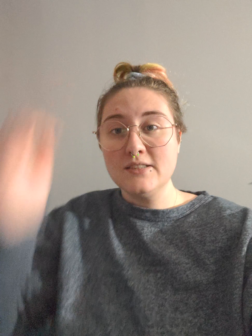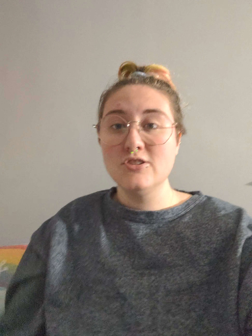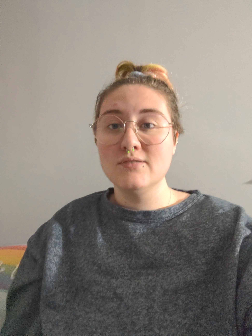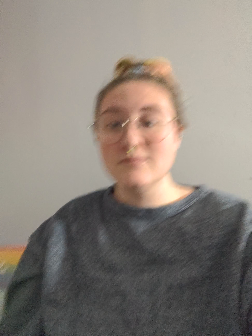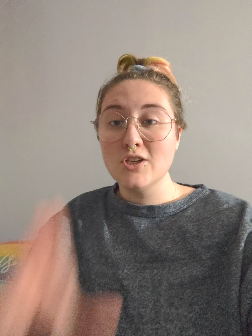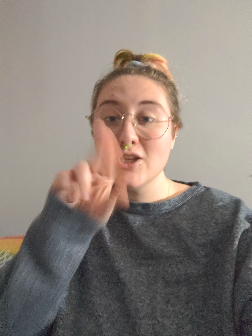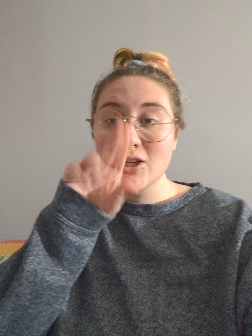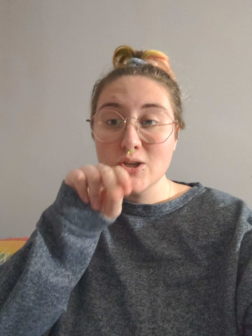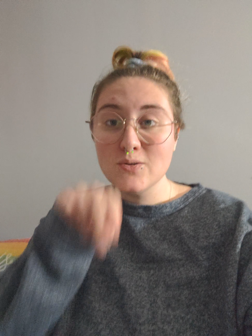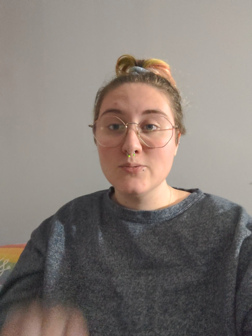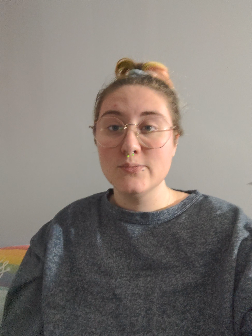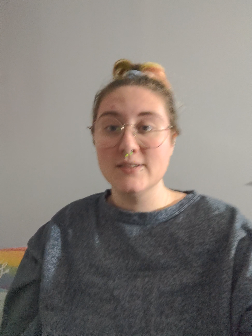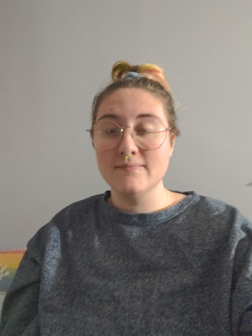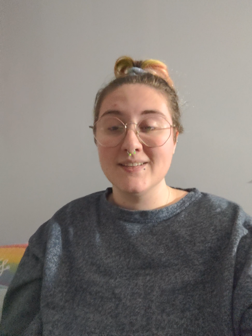goose